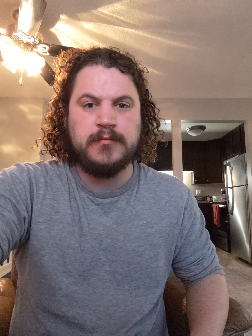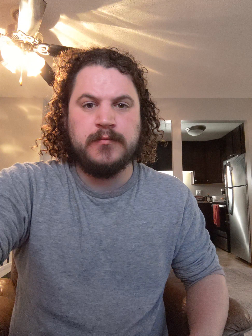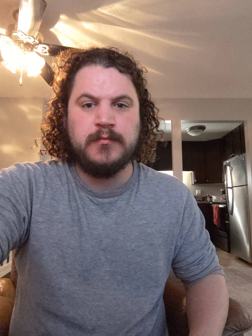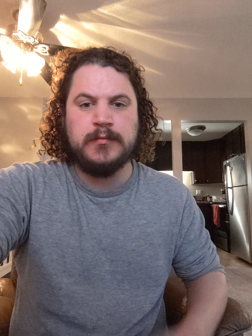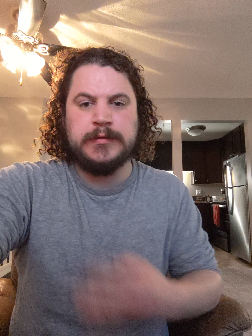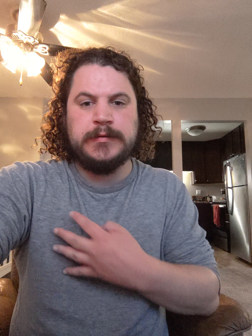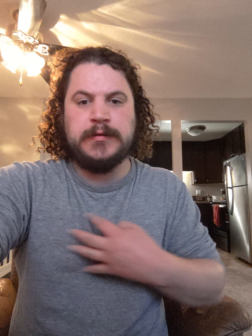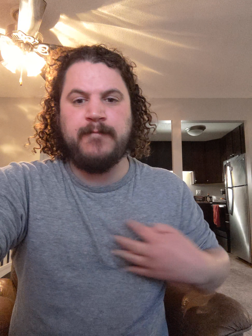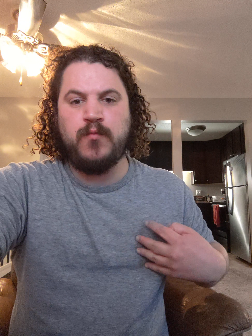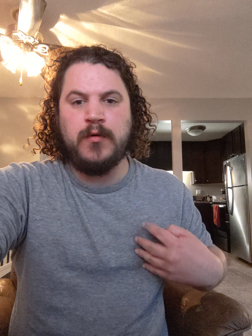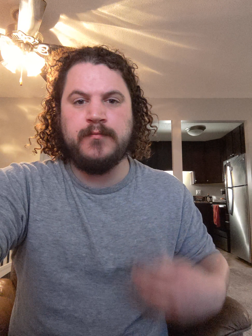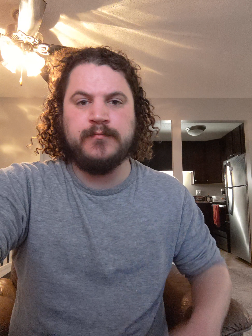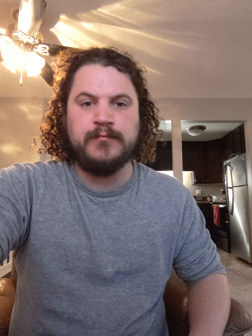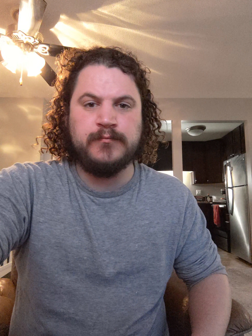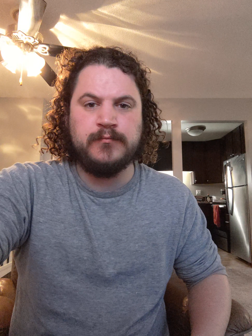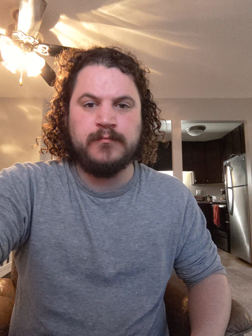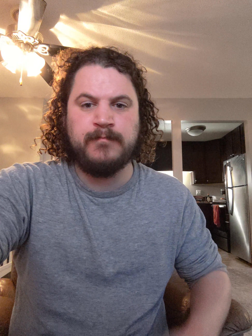zebra